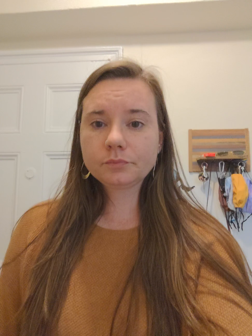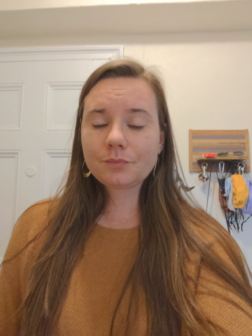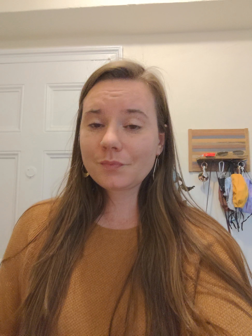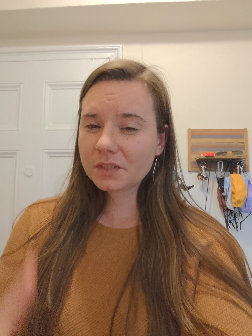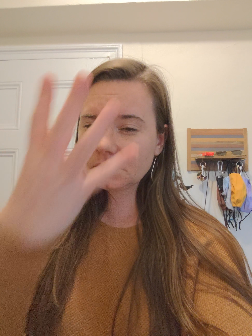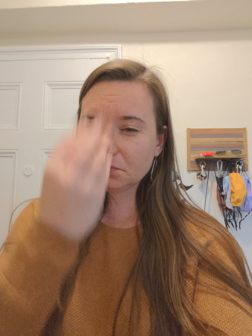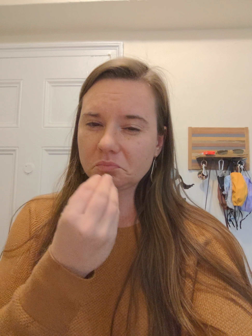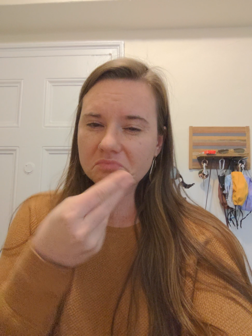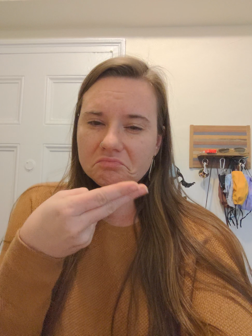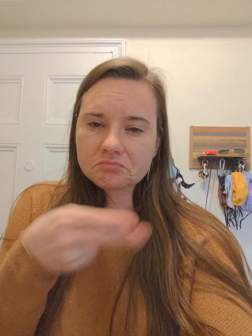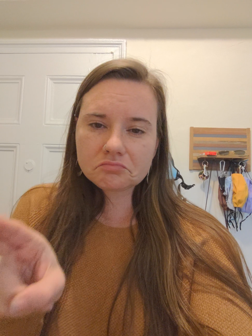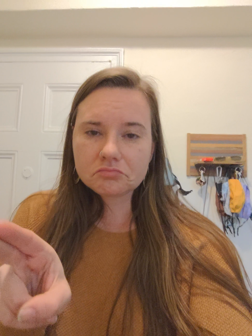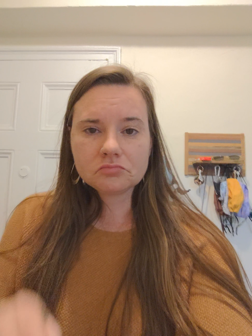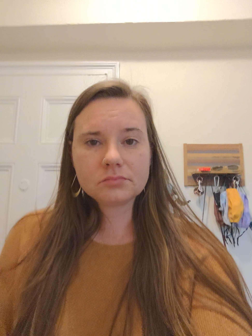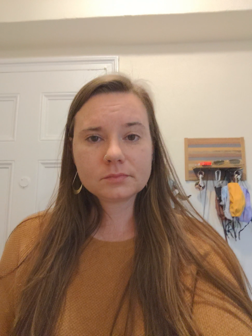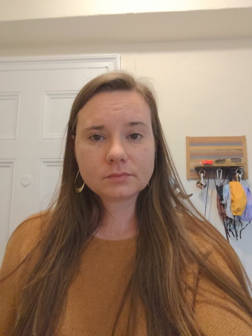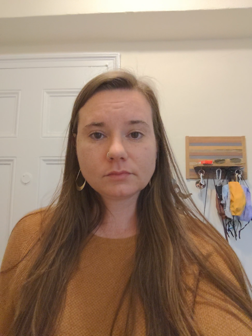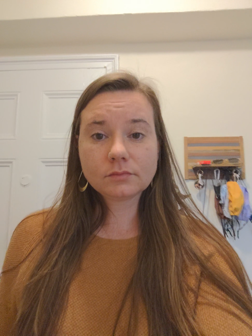nap